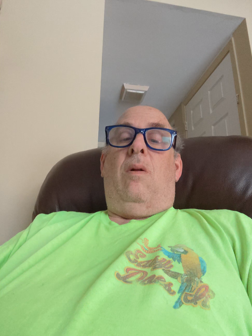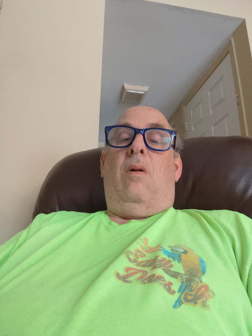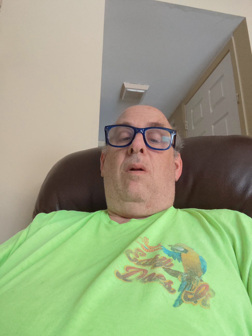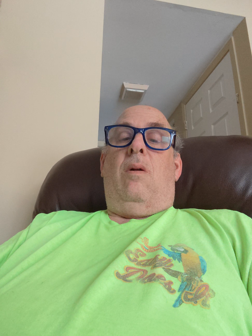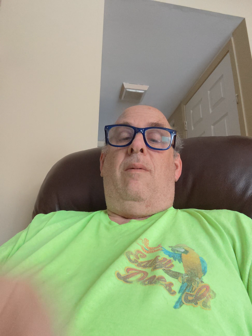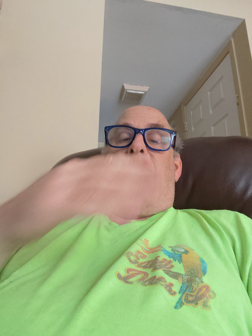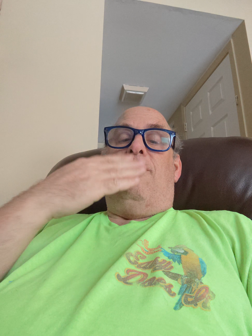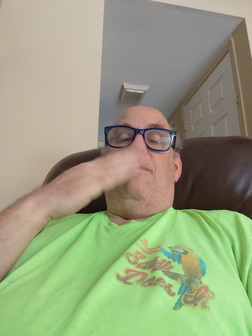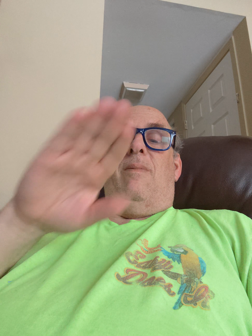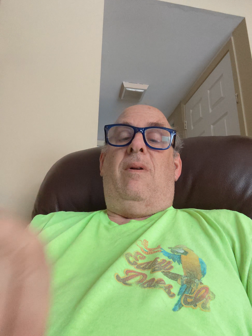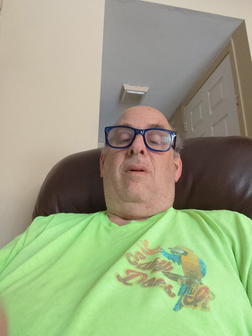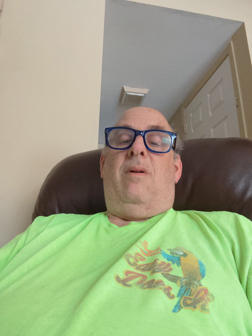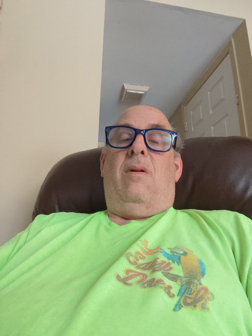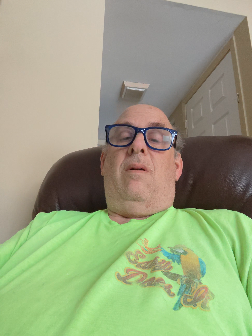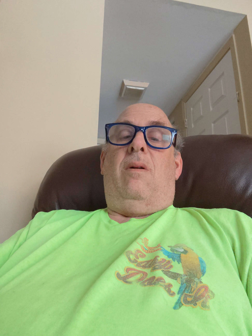bad